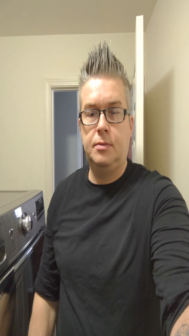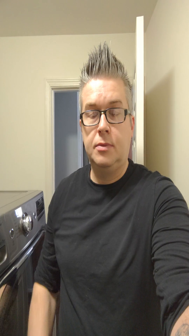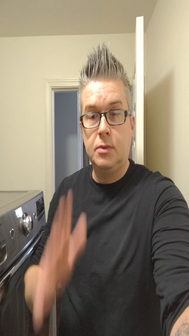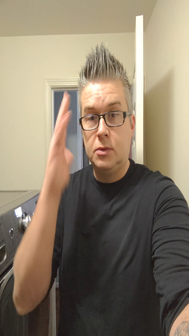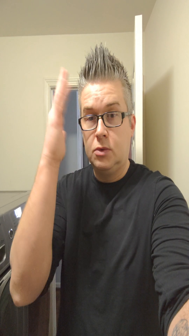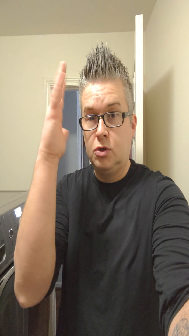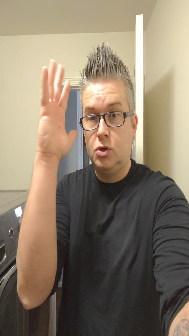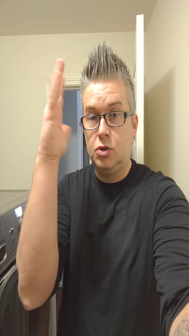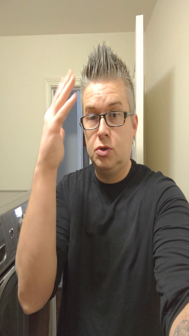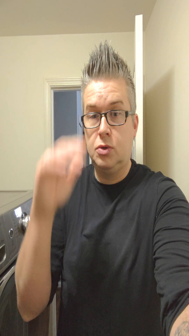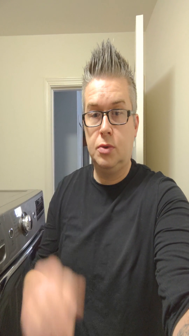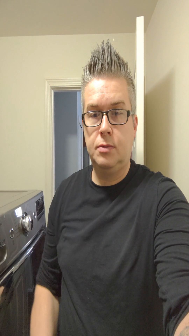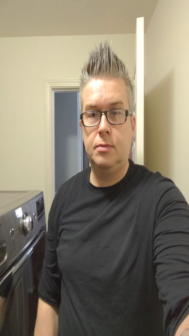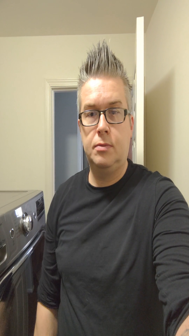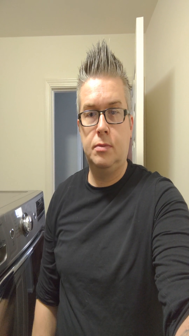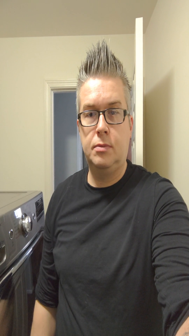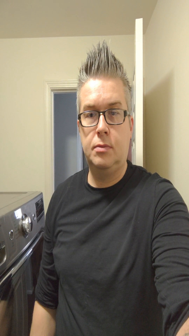tree